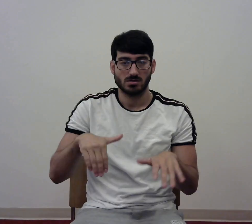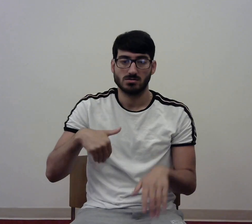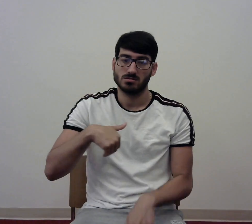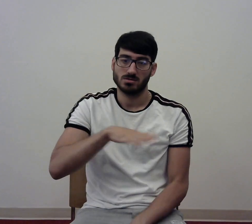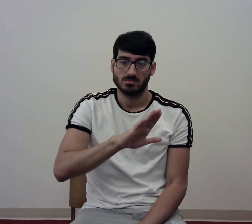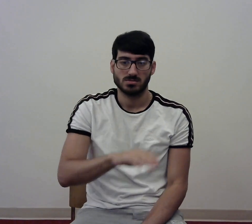getmək